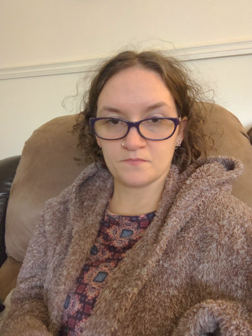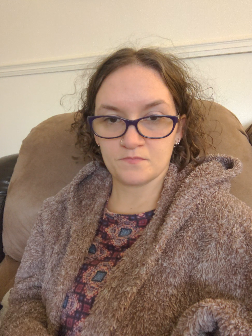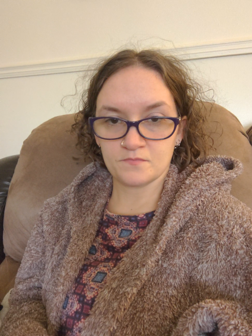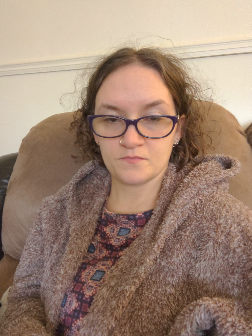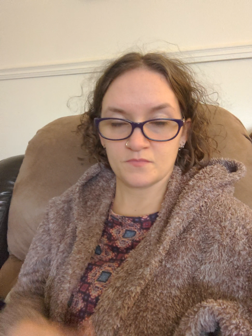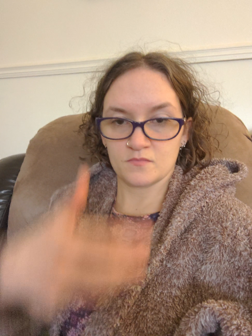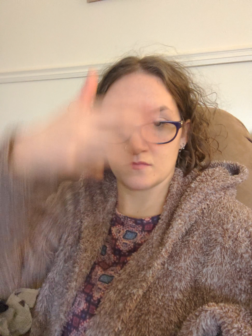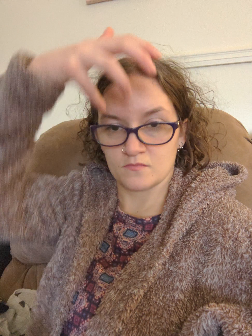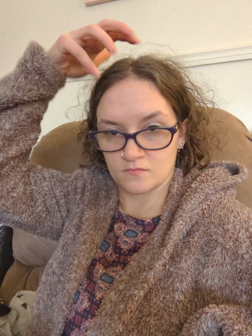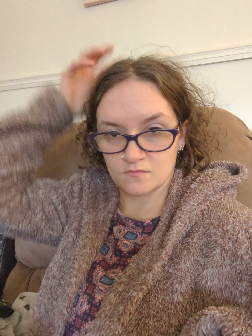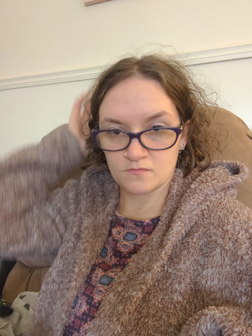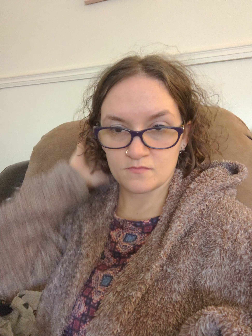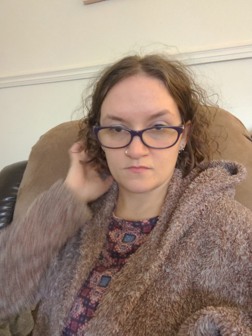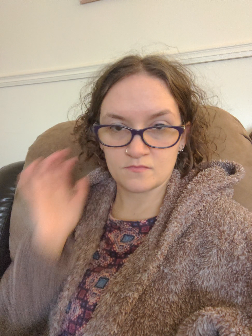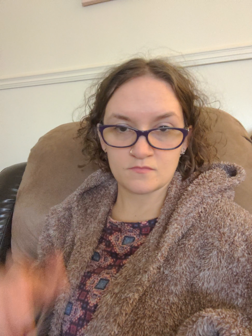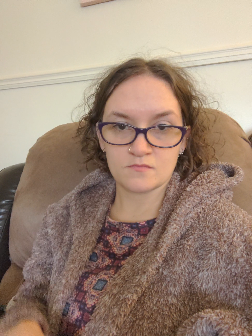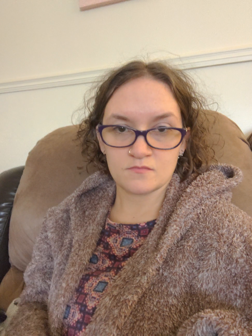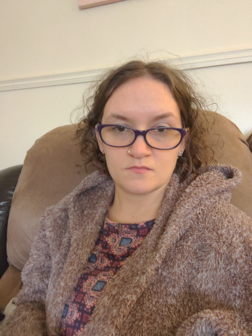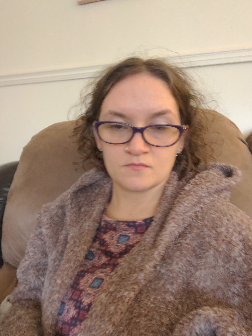lion